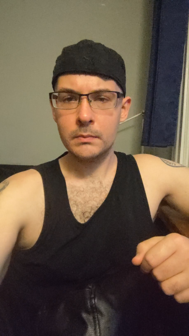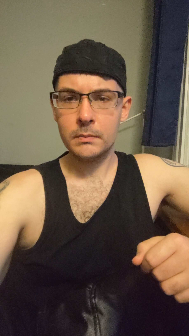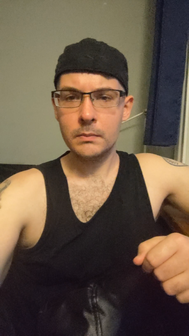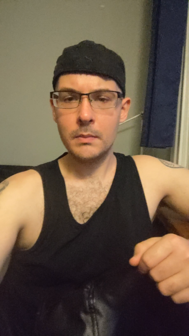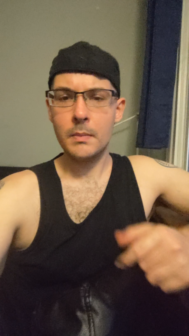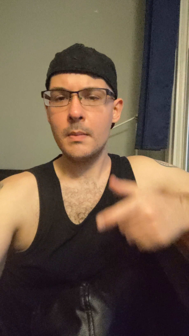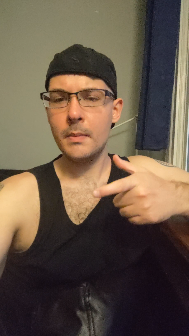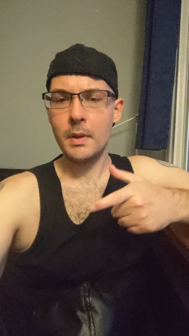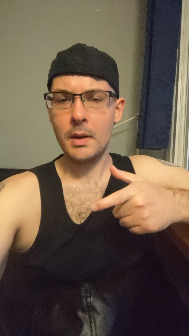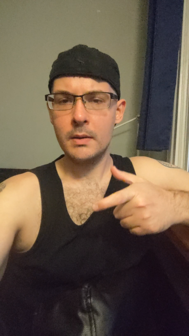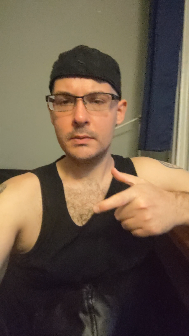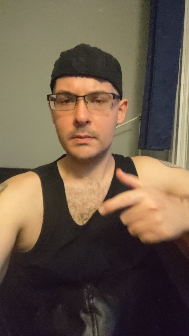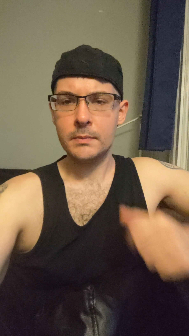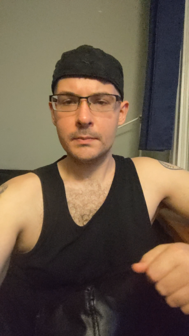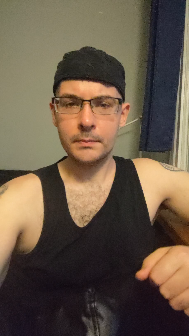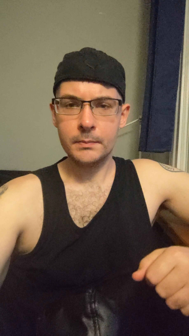plate